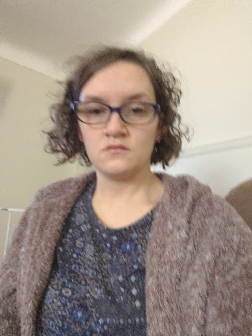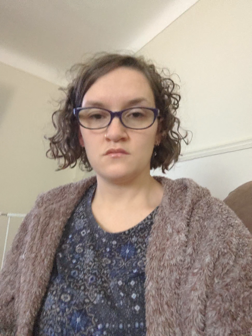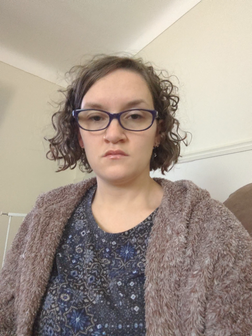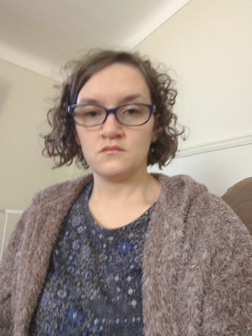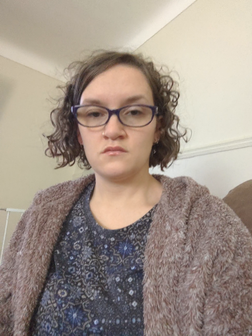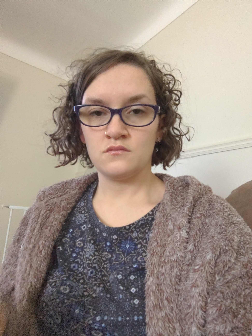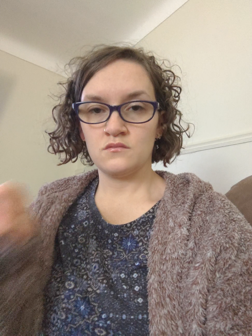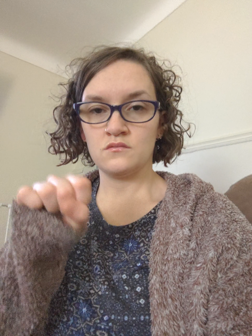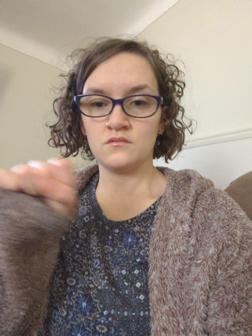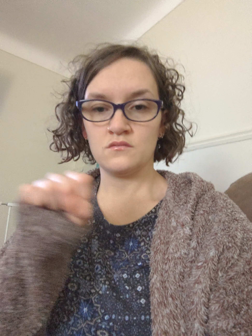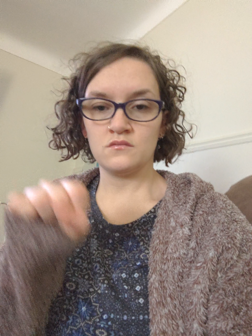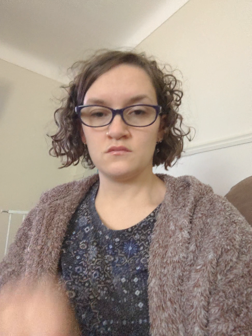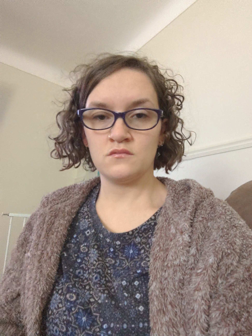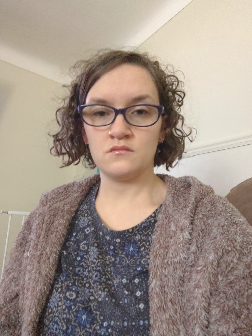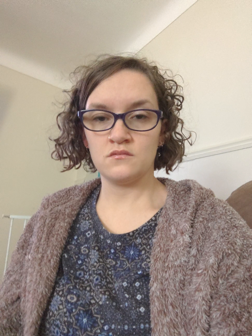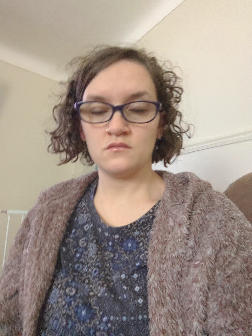shoe